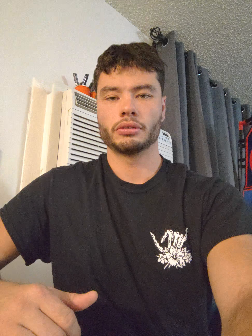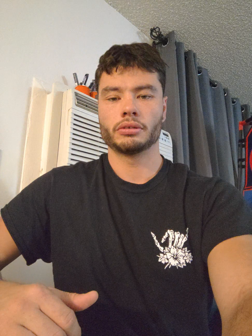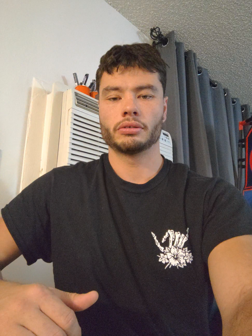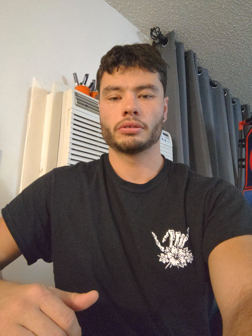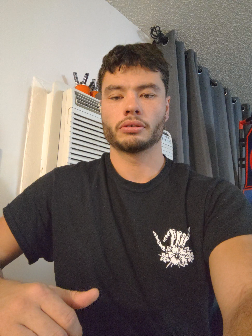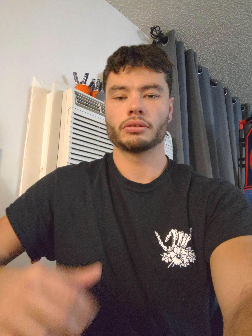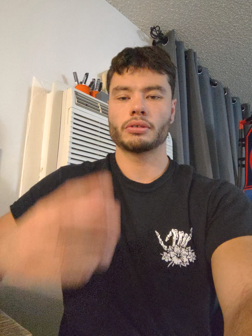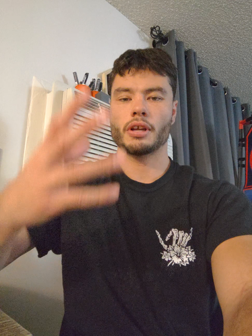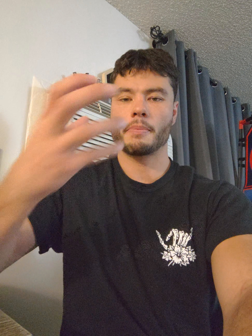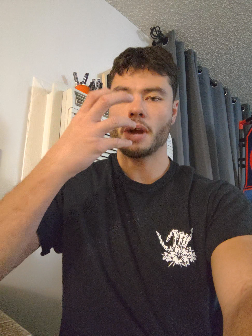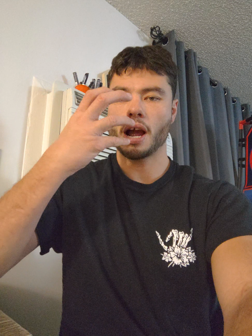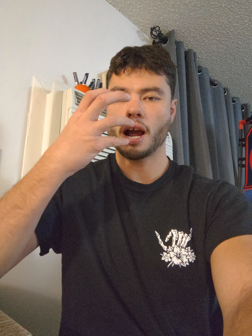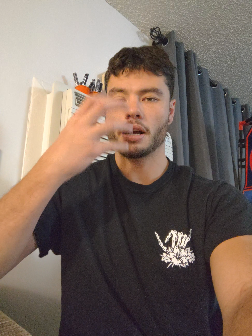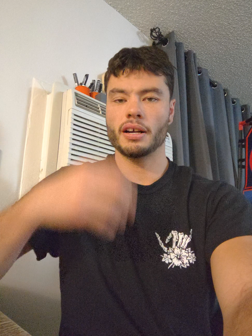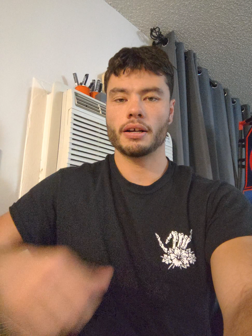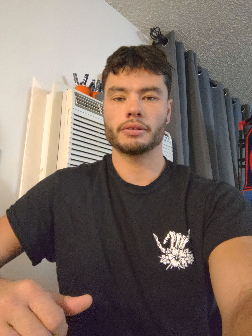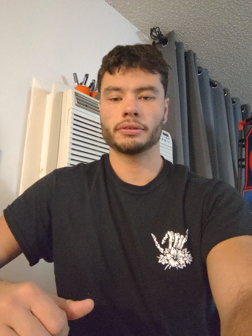mad